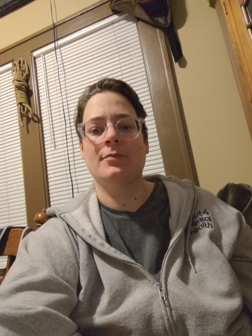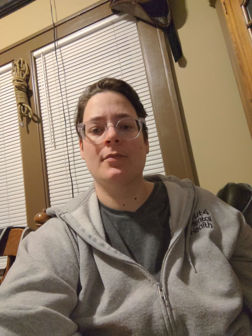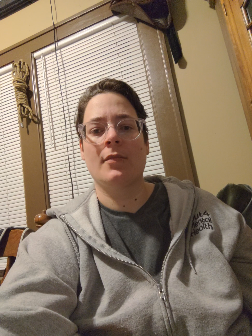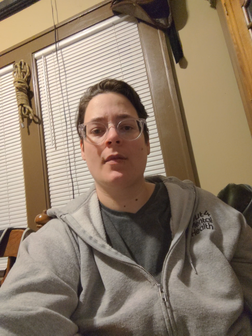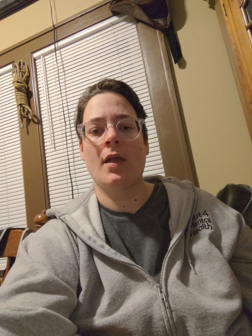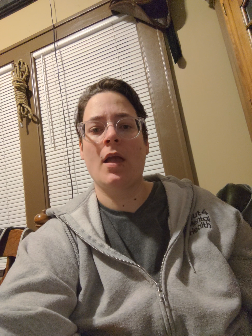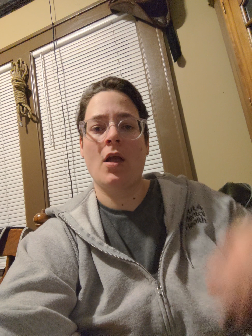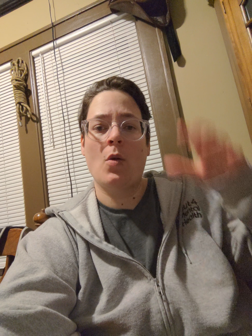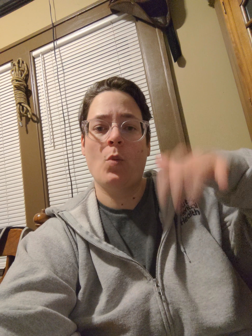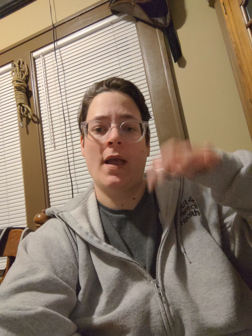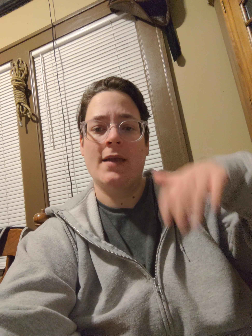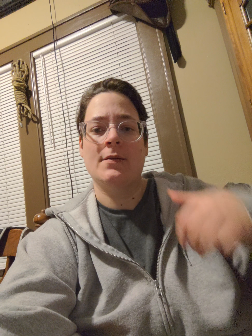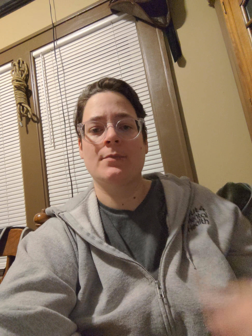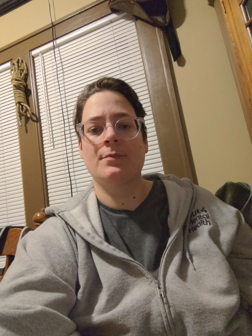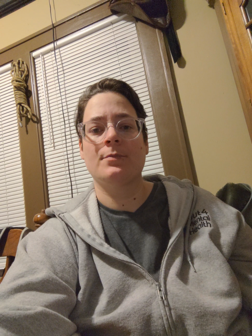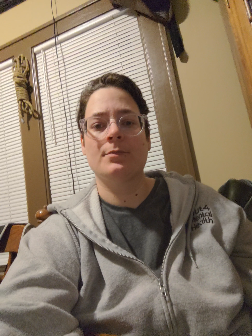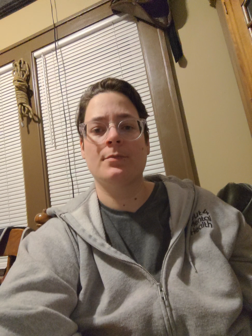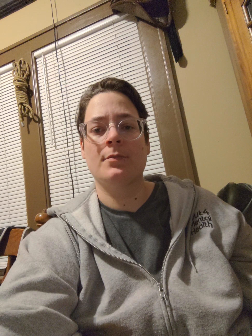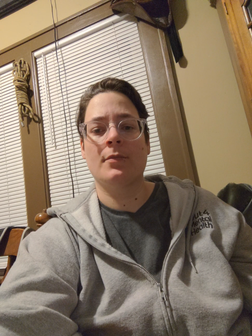rain